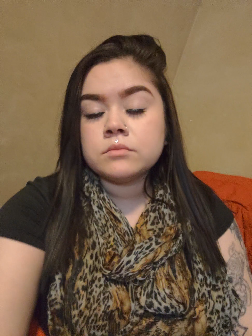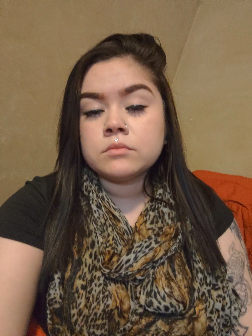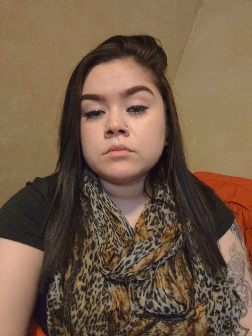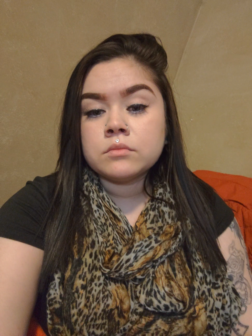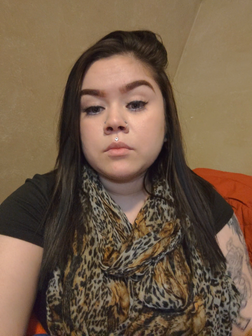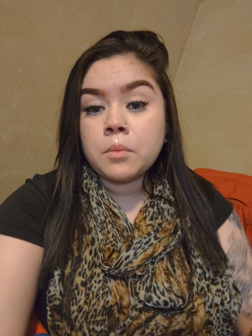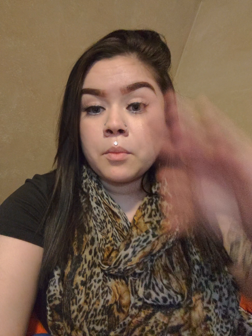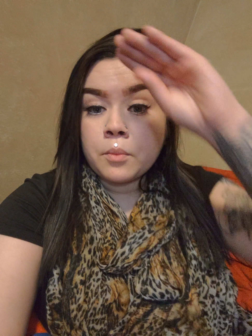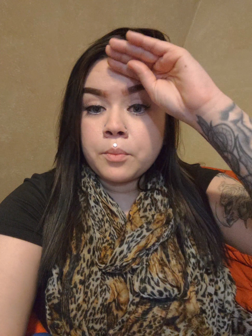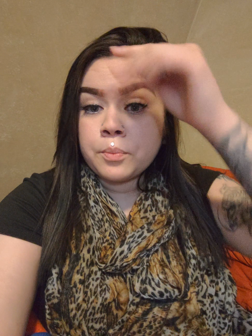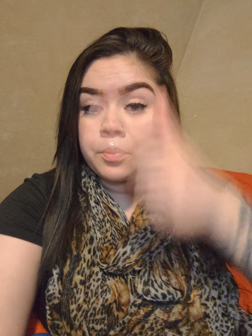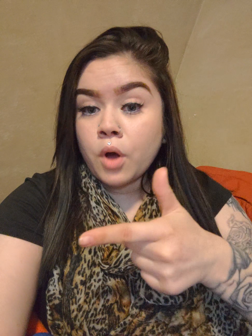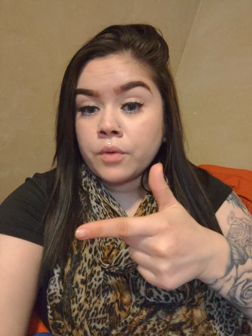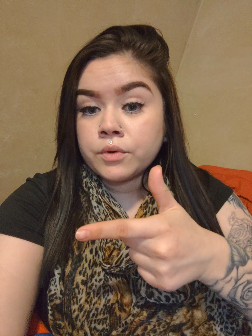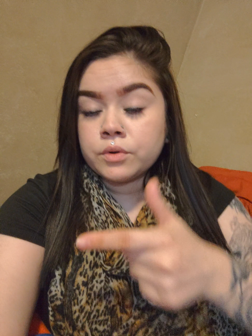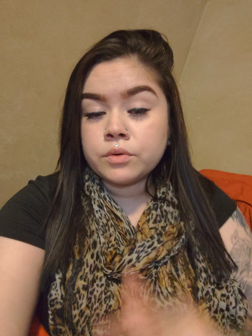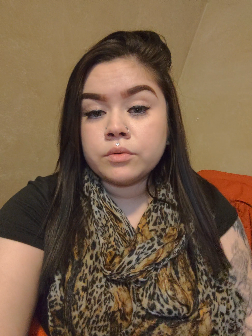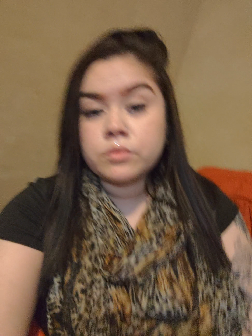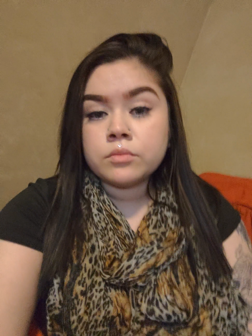brother